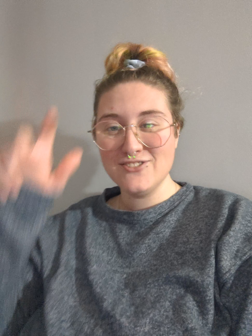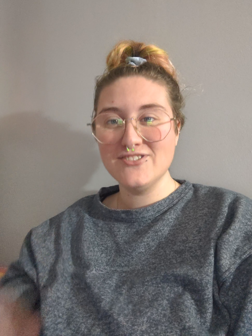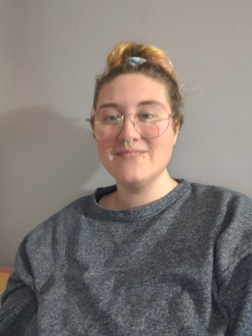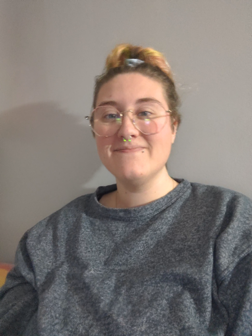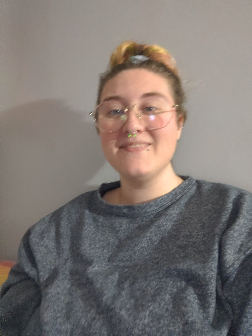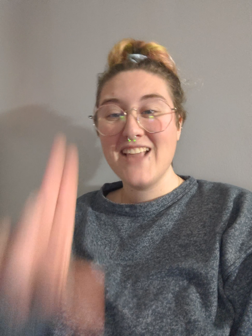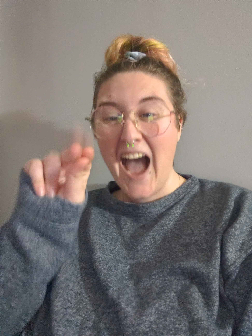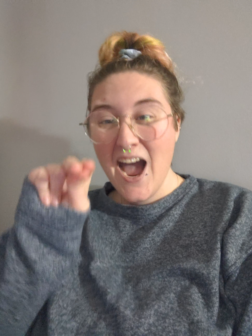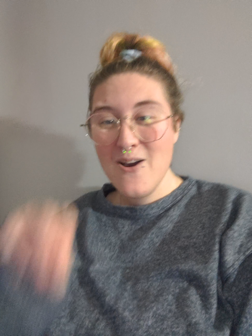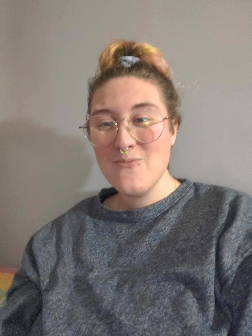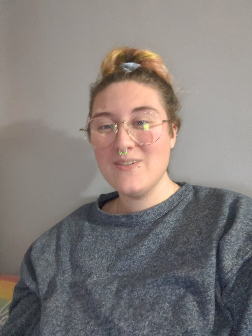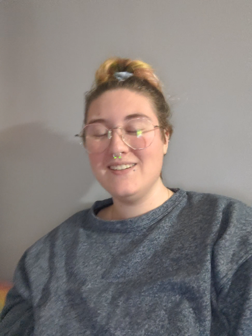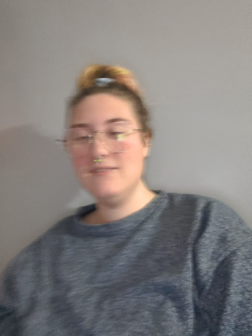no